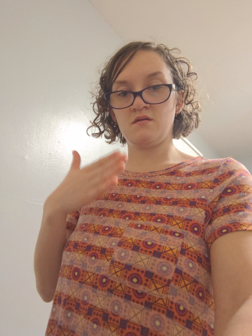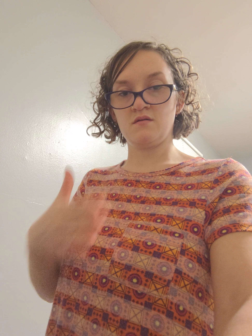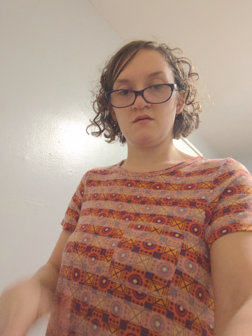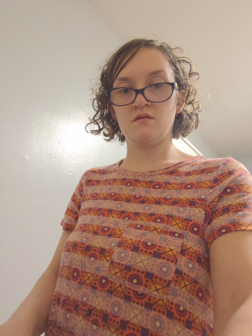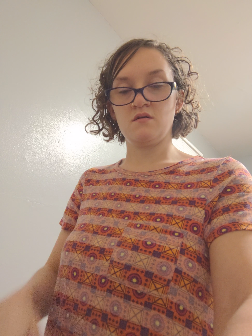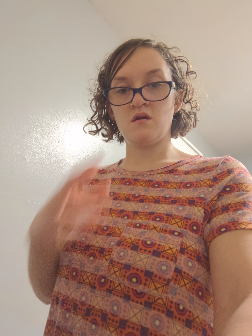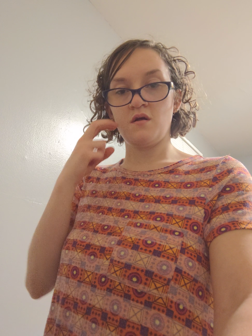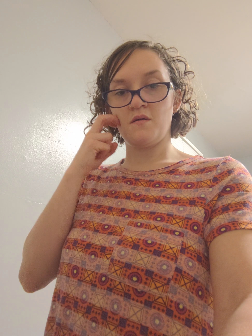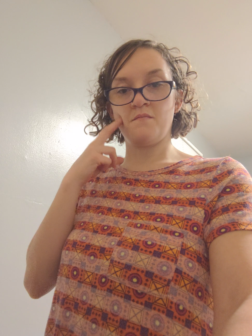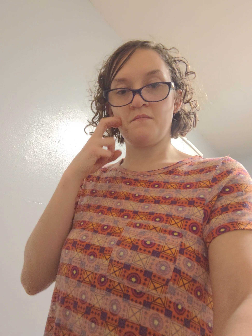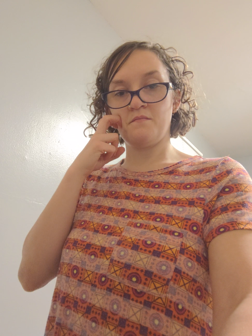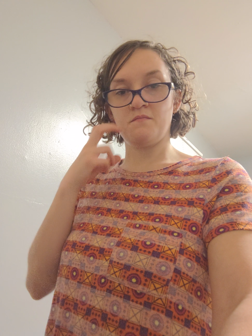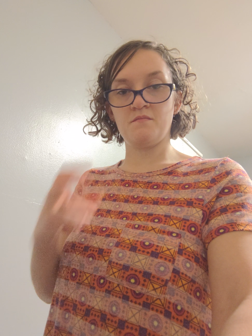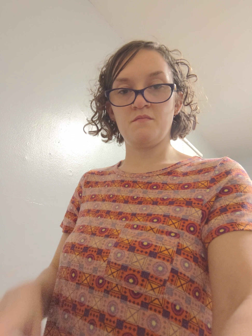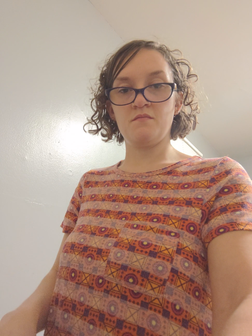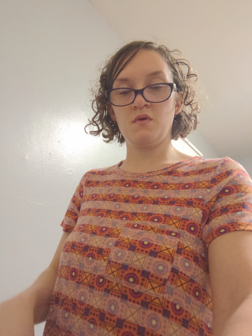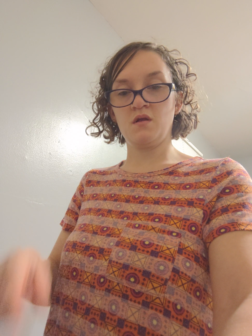gum